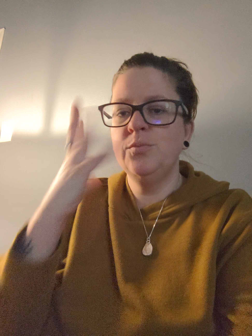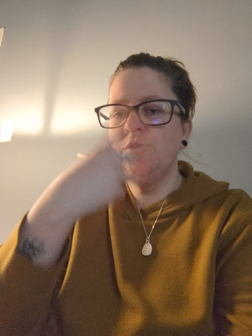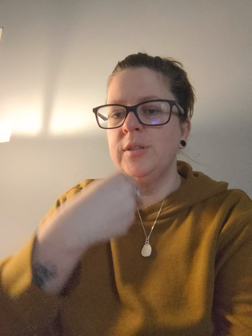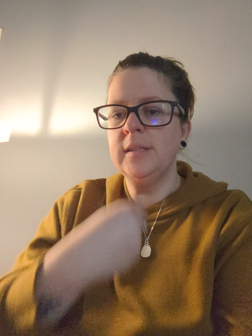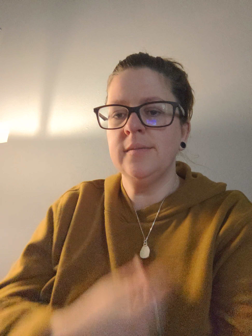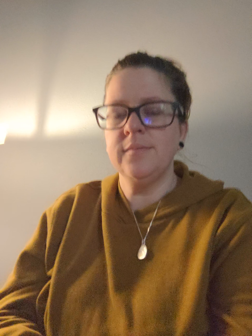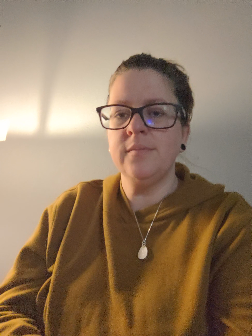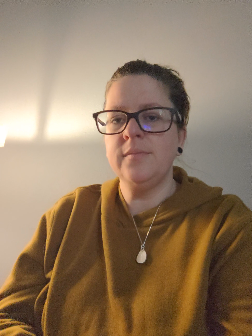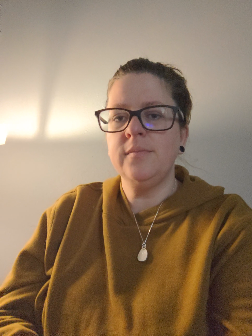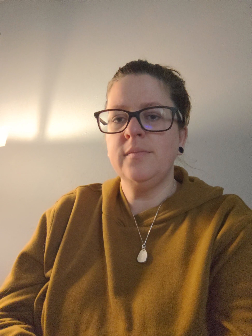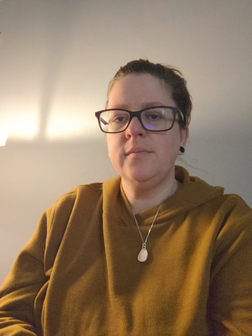pretty